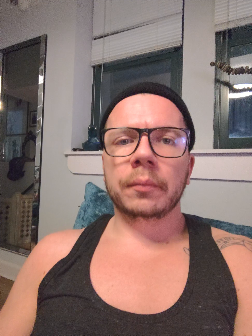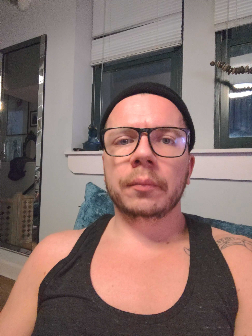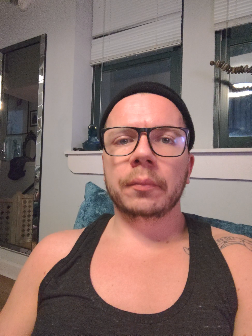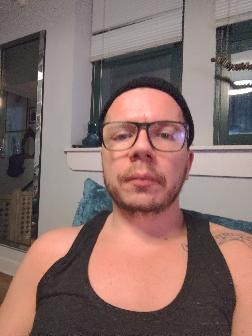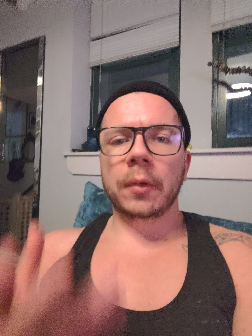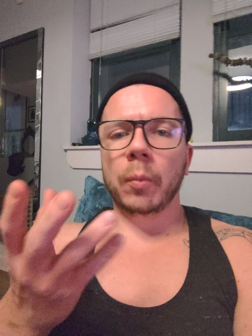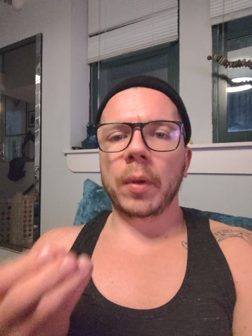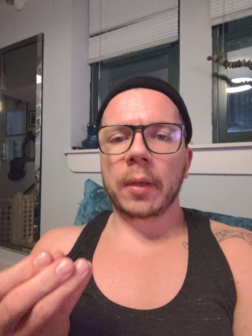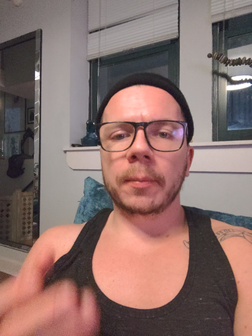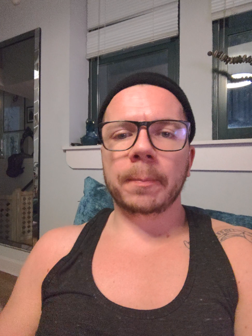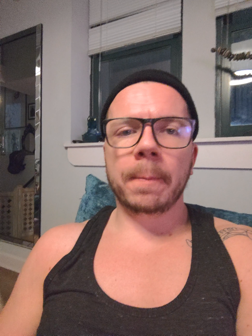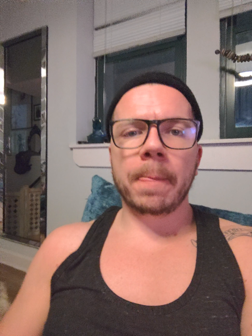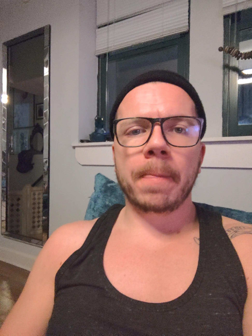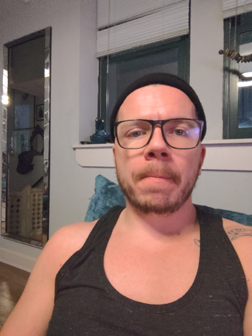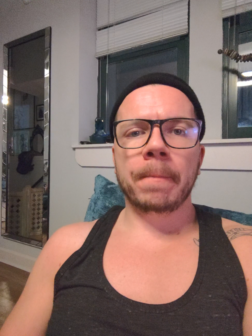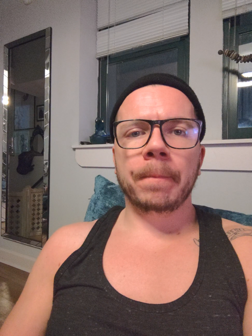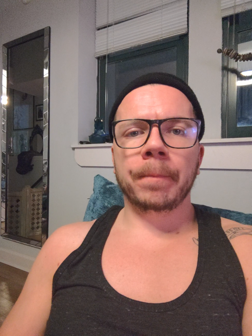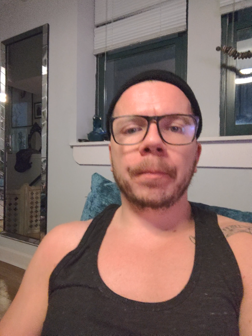wet